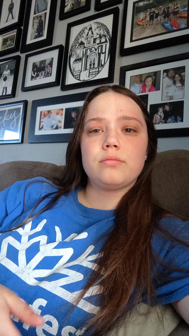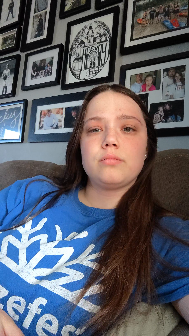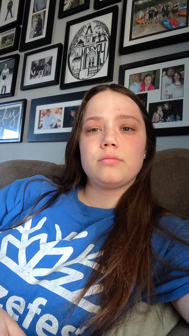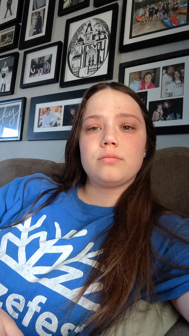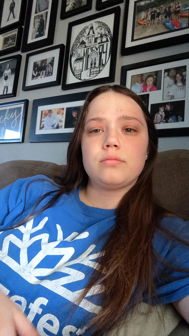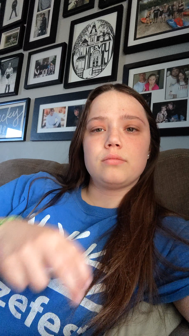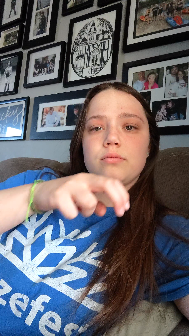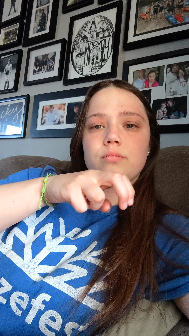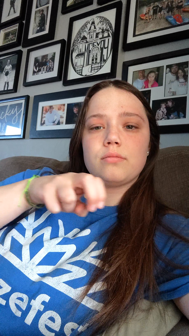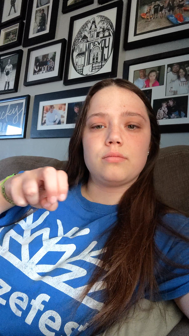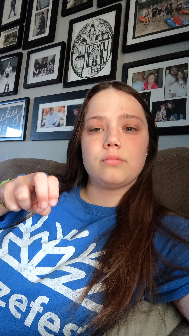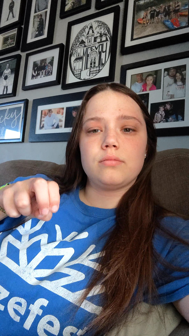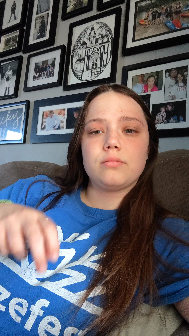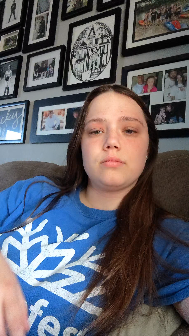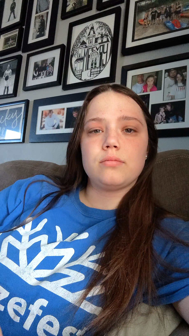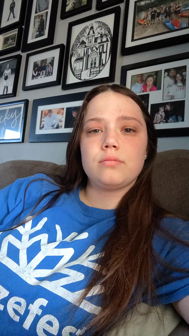bench